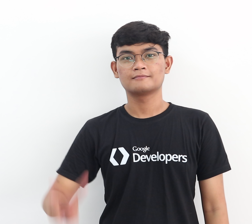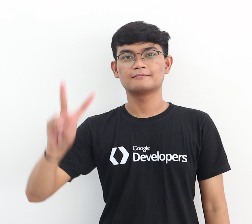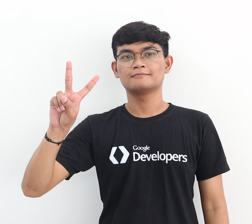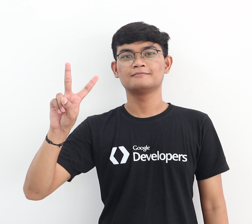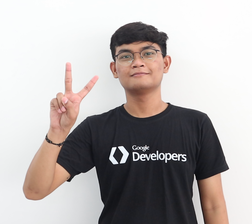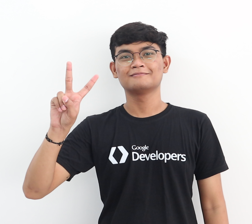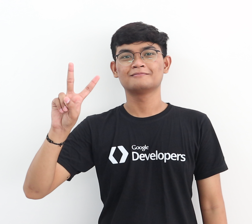V